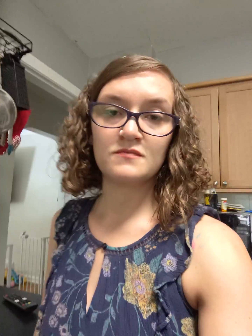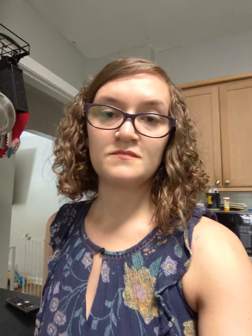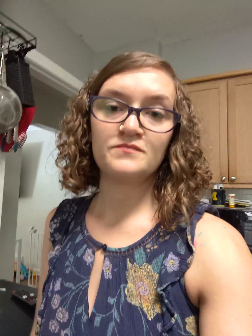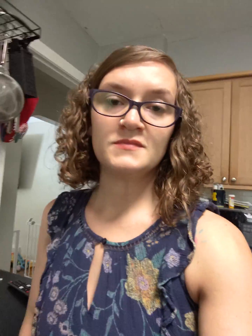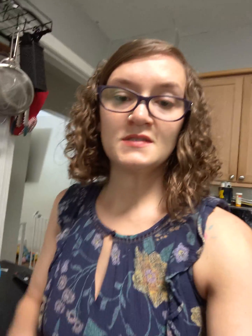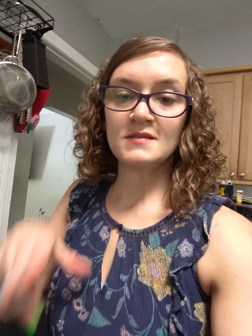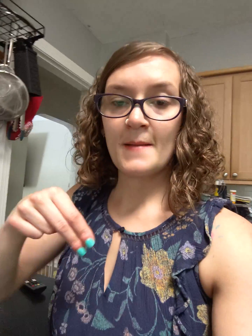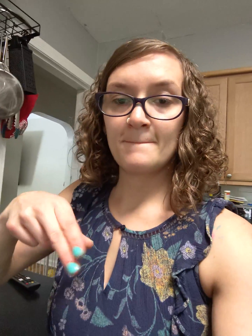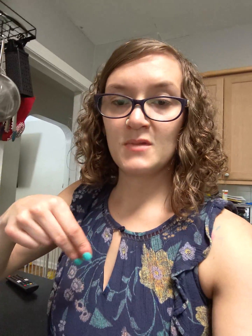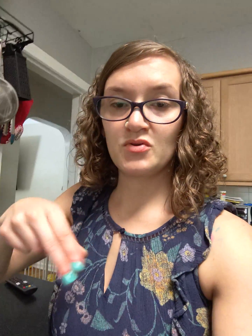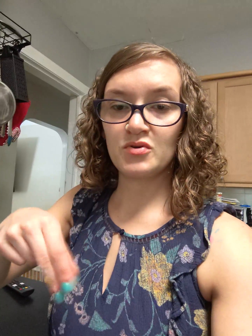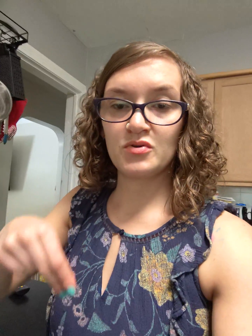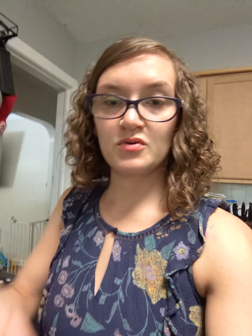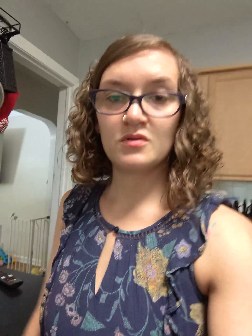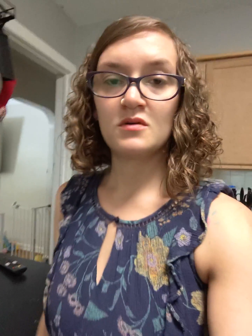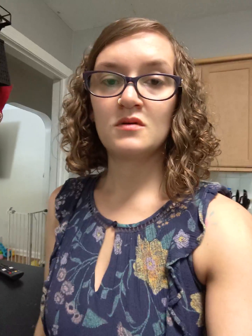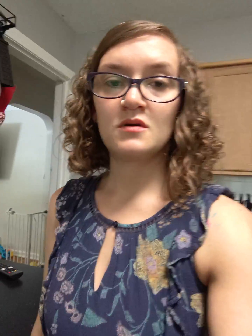diaper